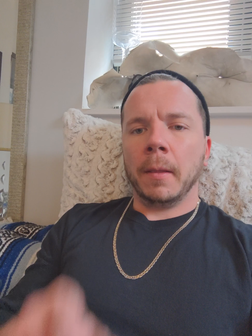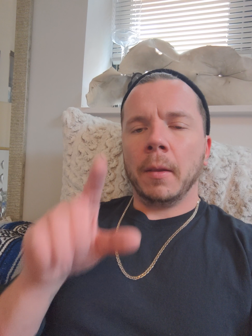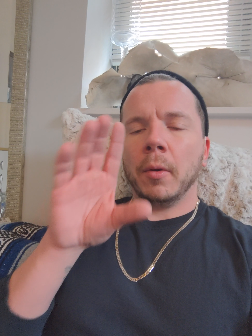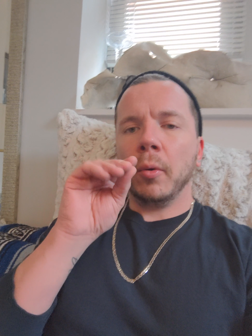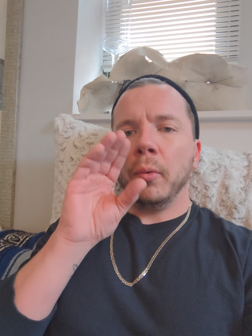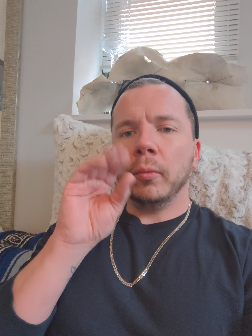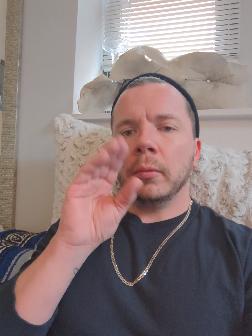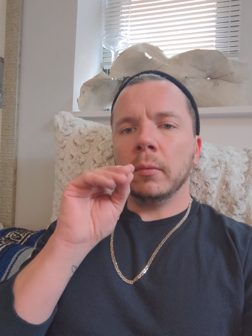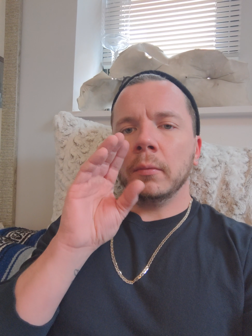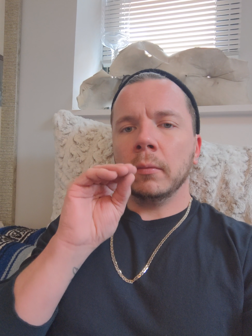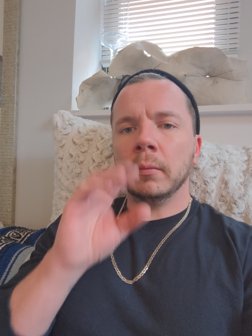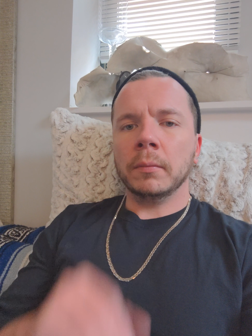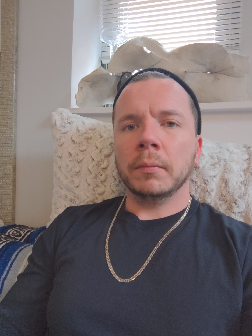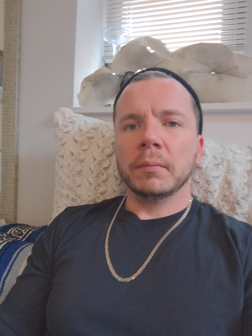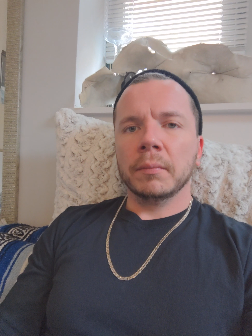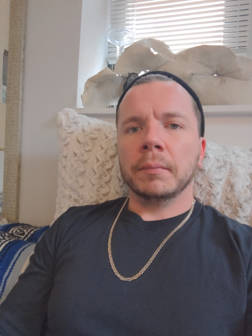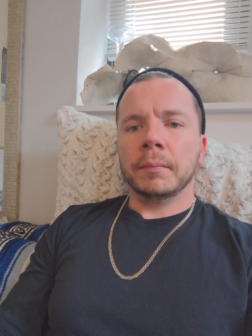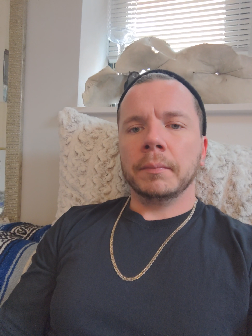goose